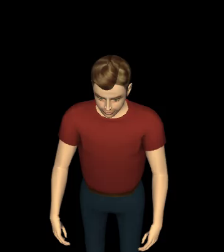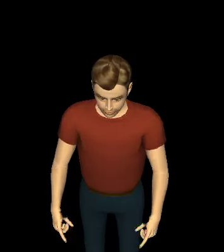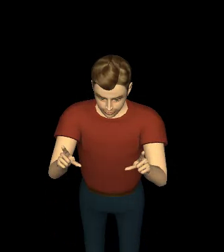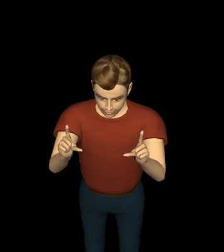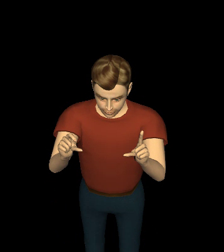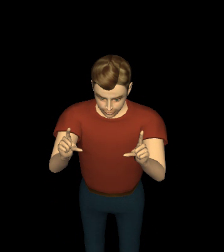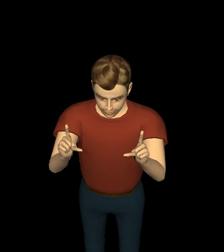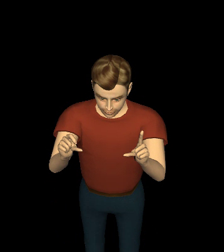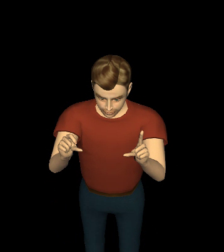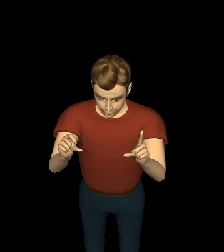كاميرا